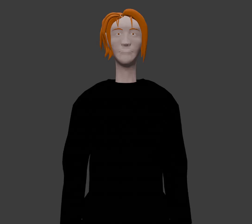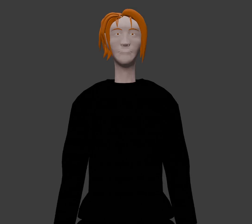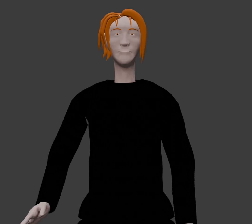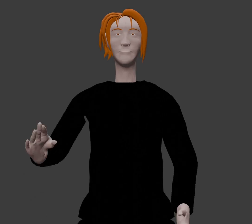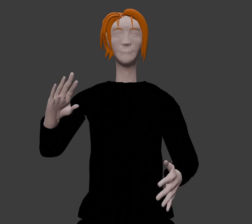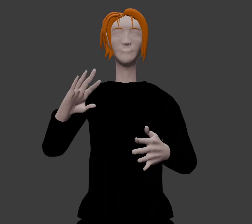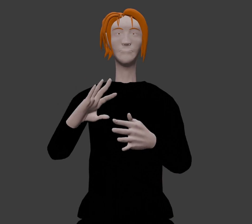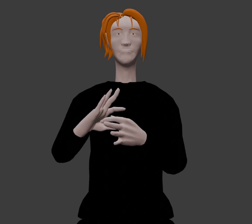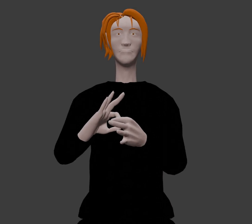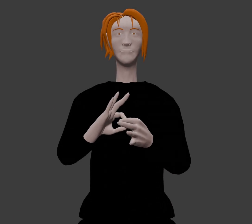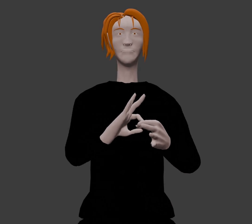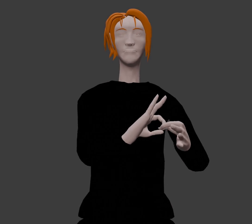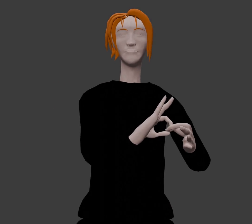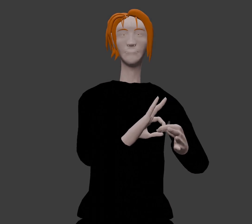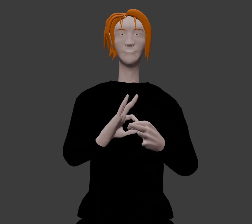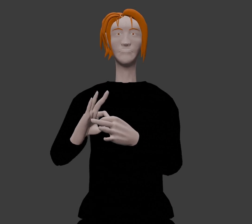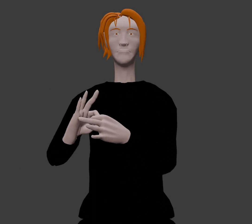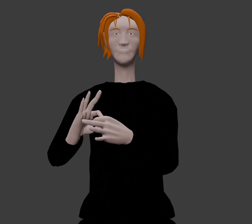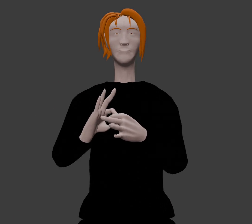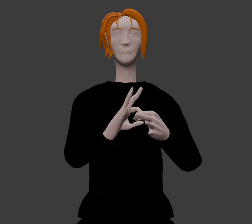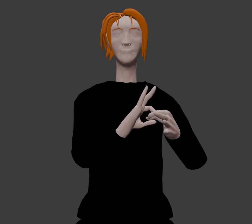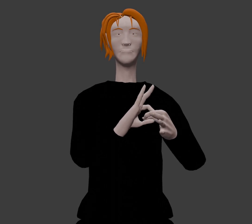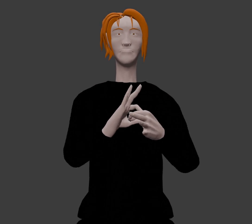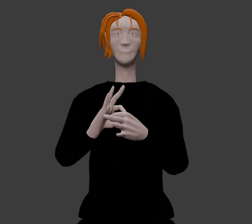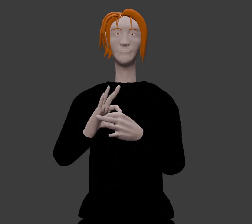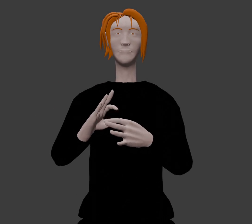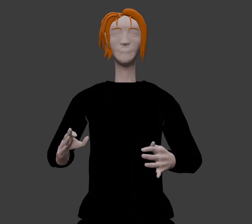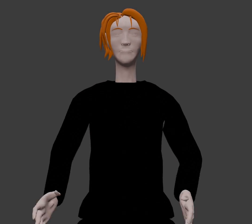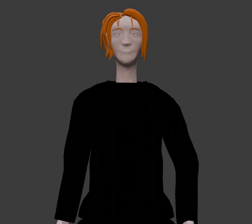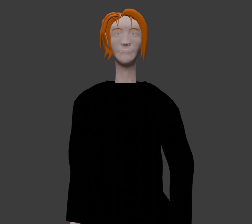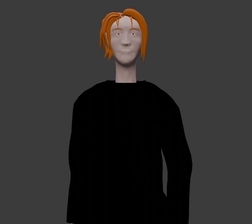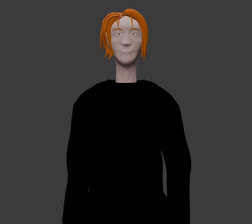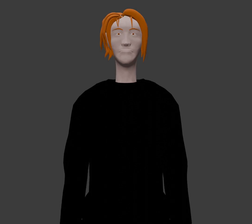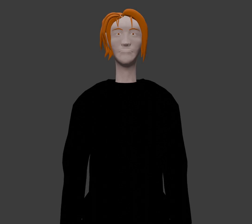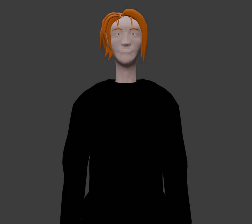Band 90 Degree